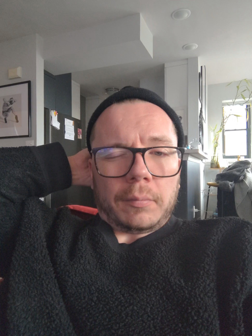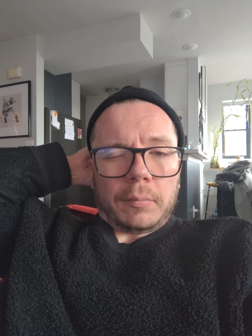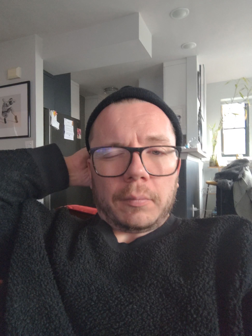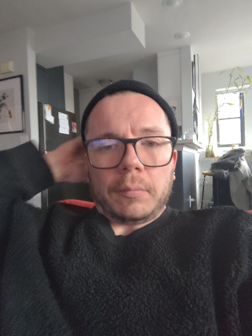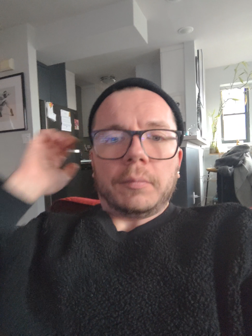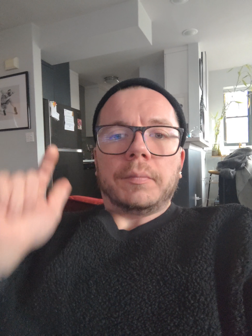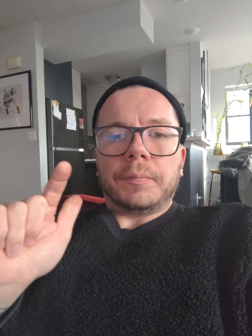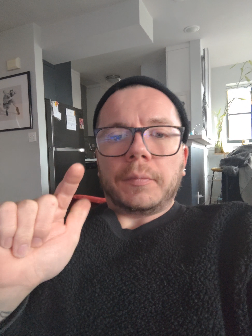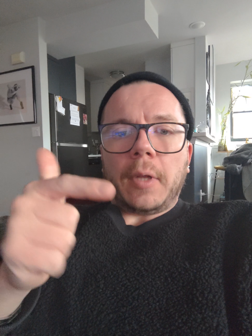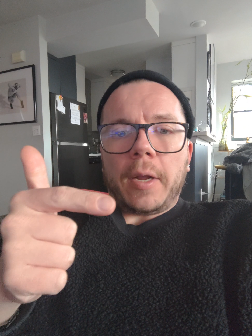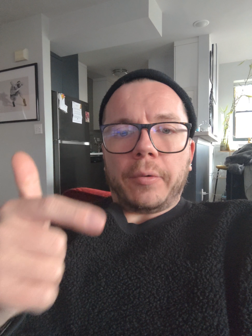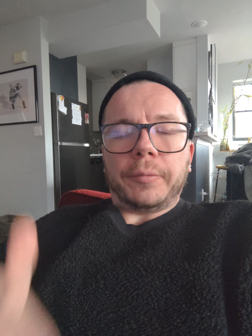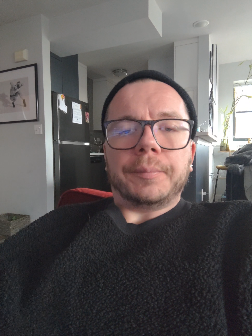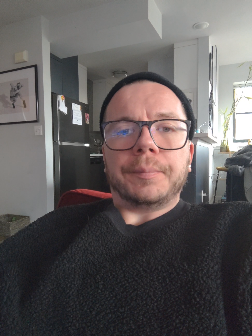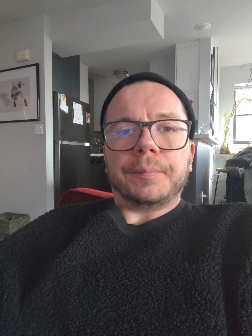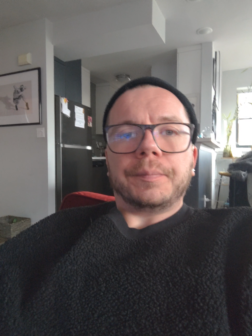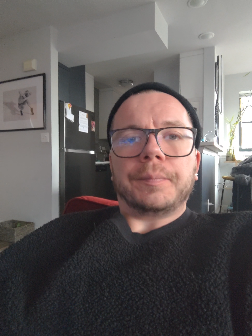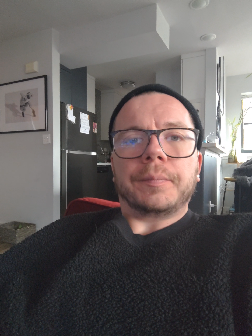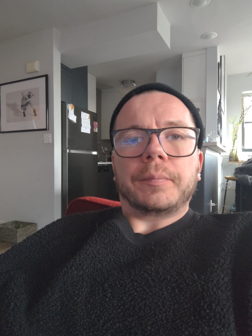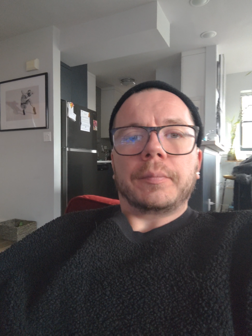later